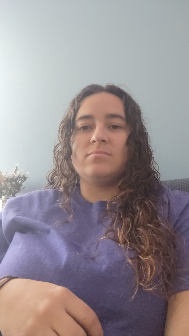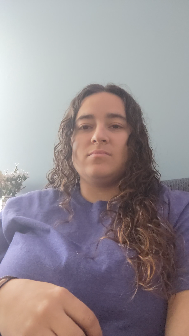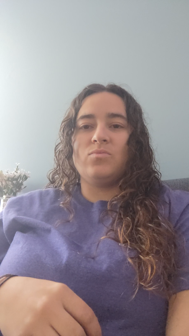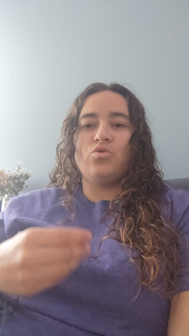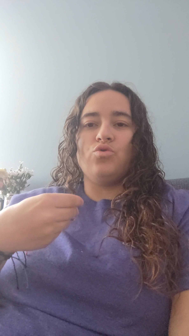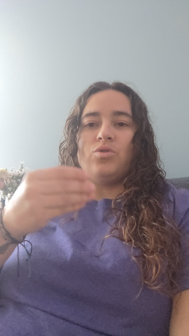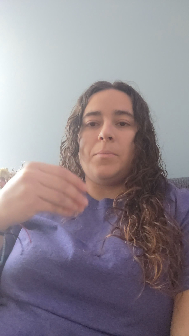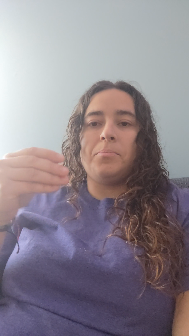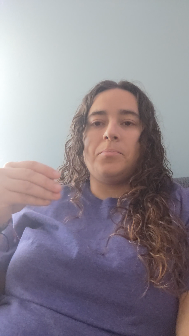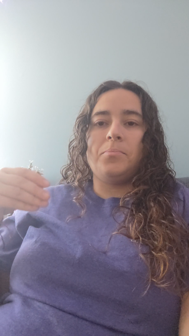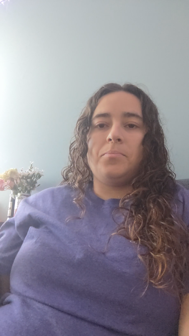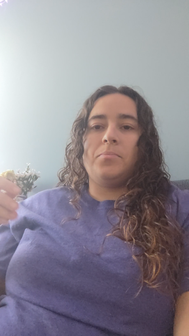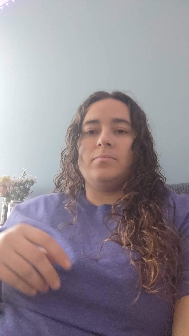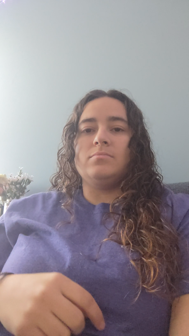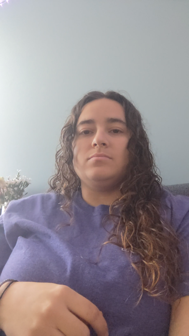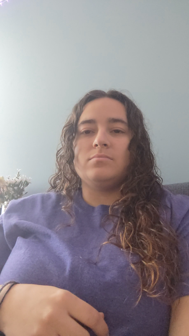shopping